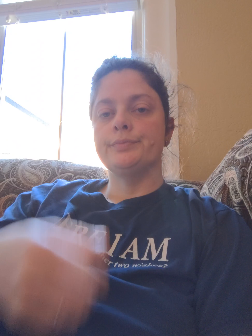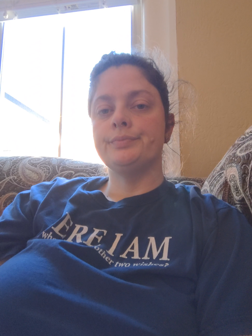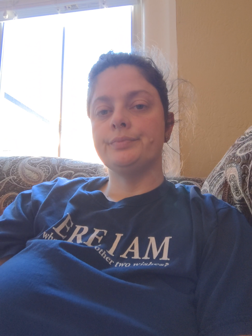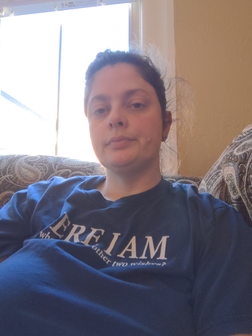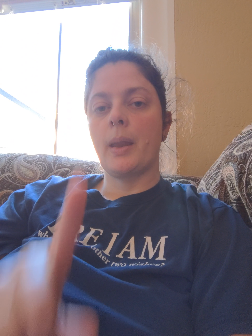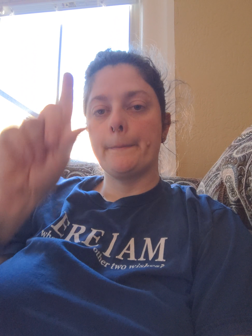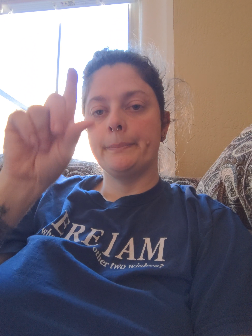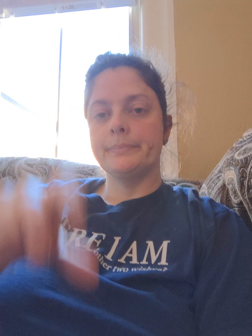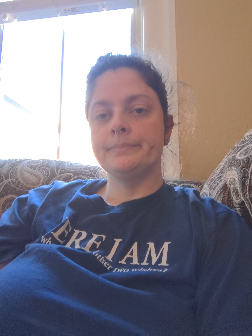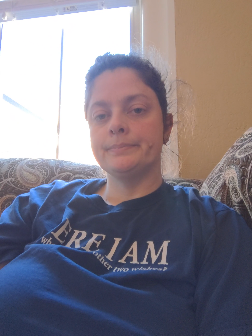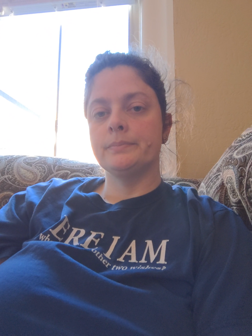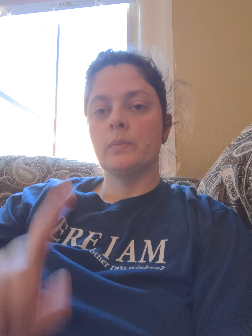up